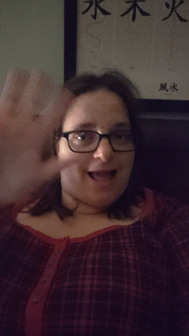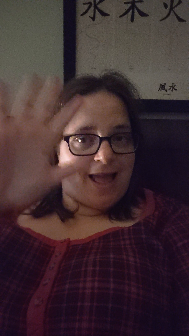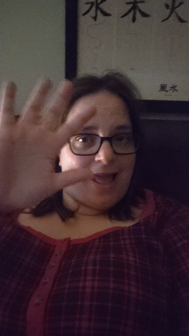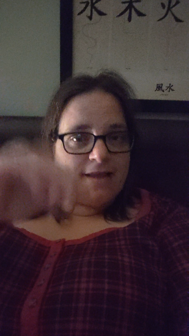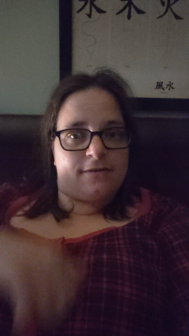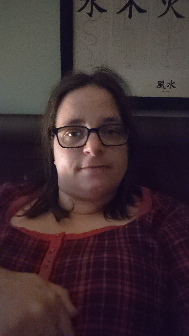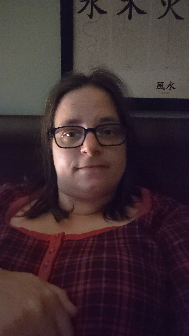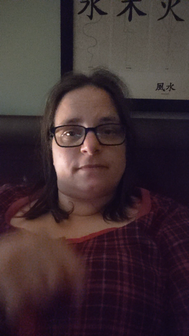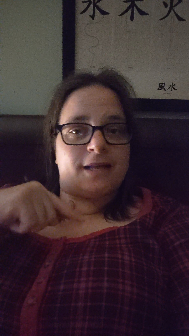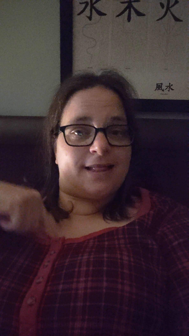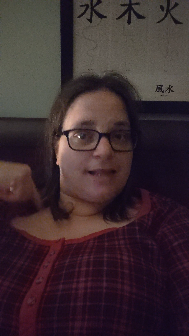necklace